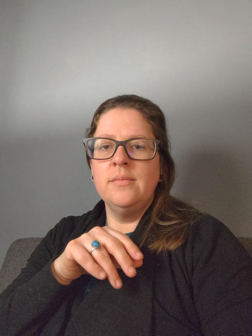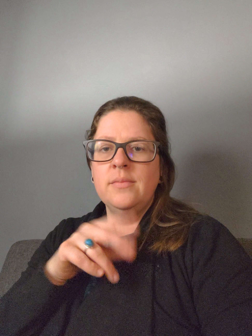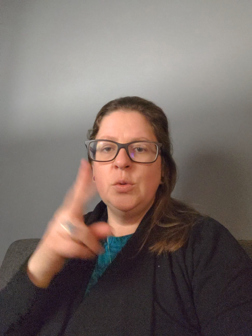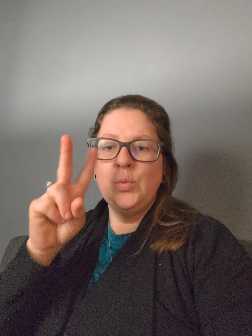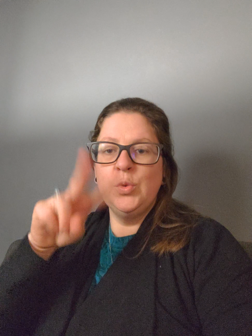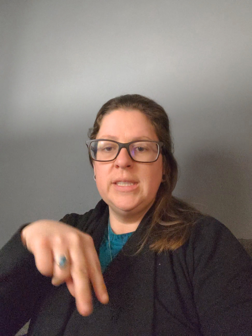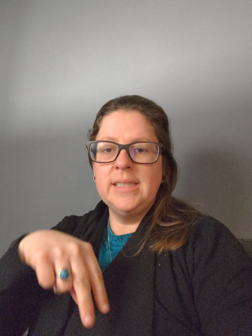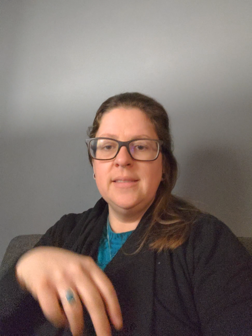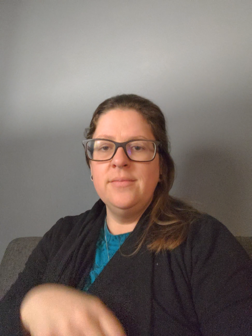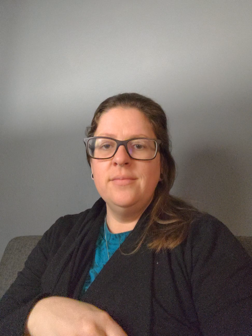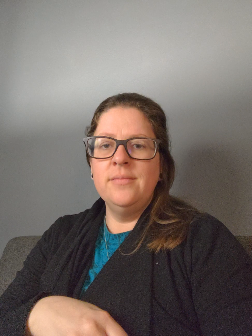read